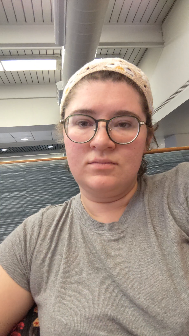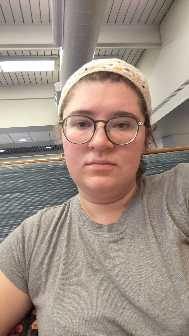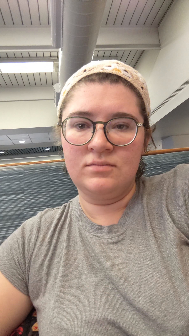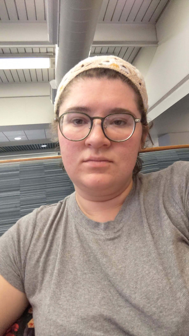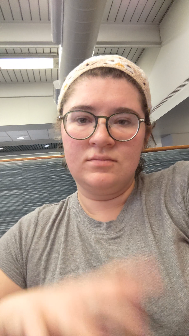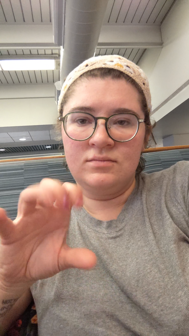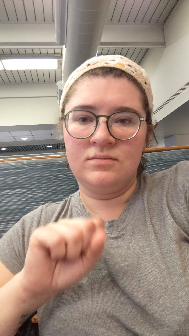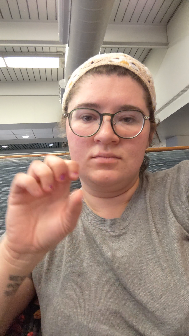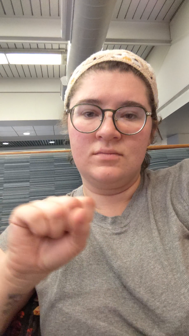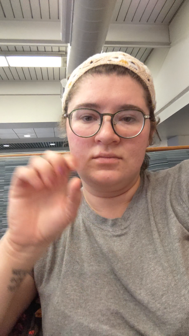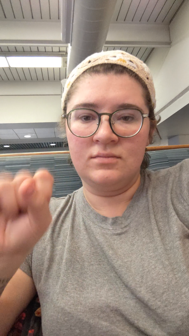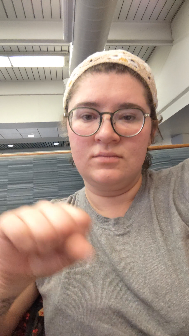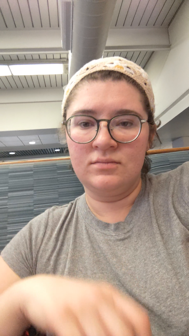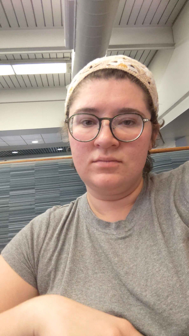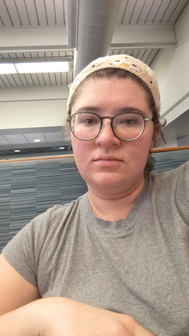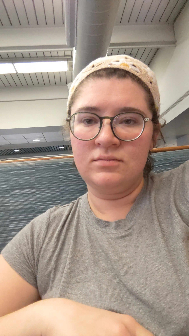ladder